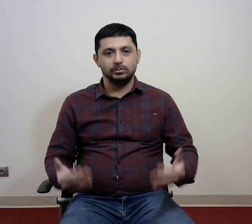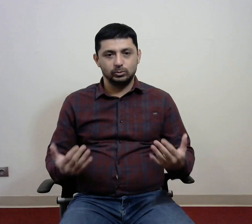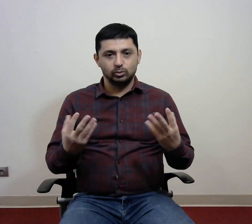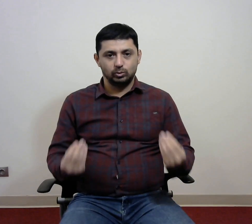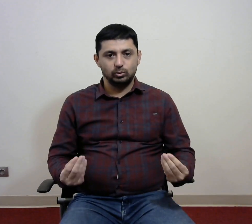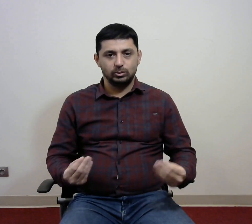bu gün